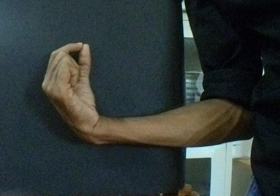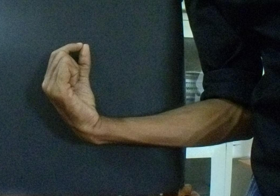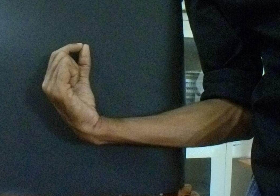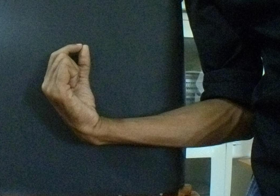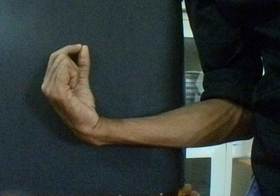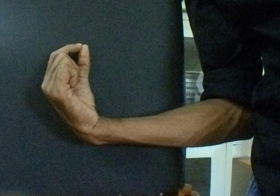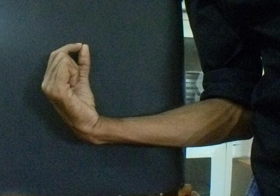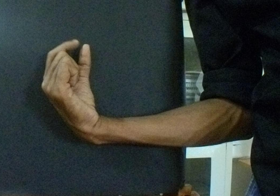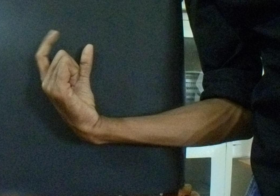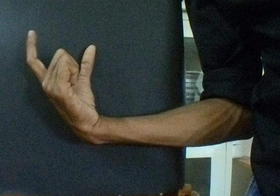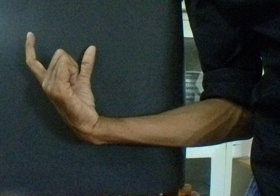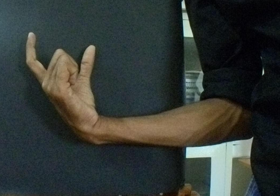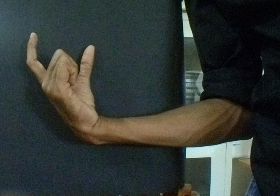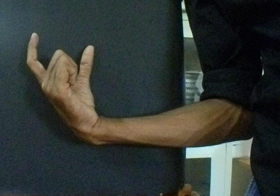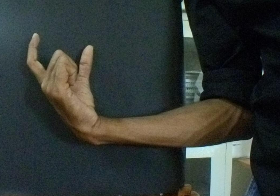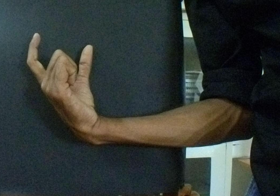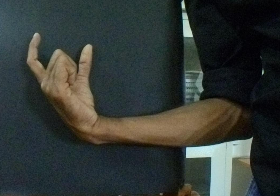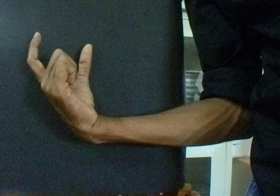thief